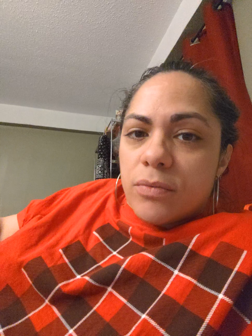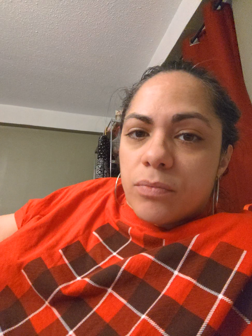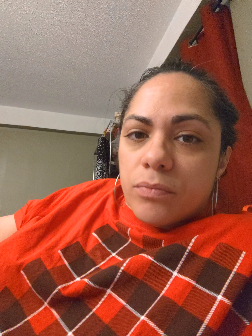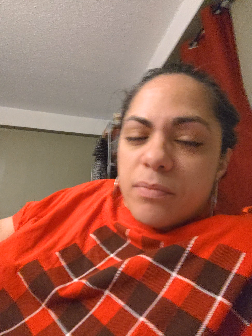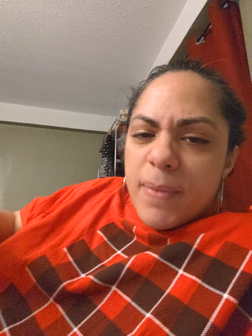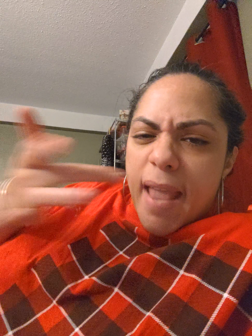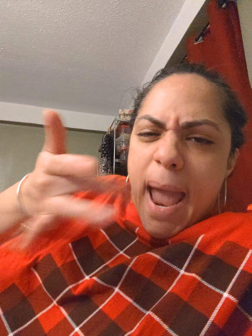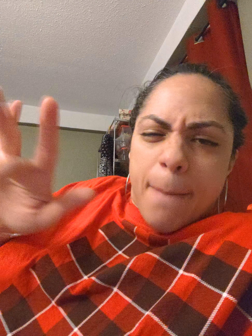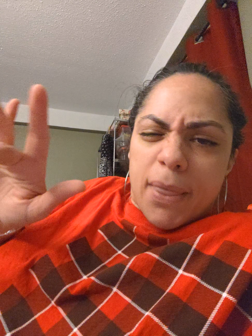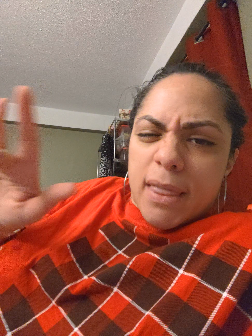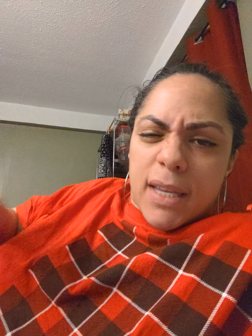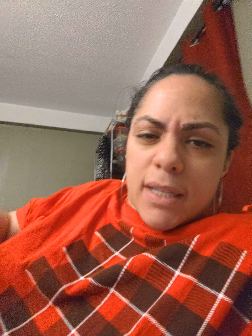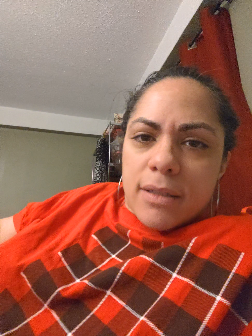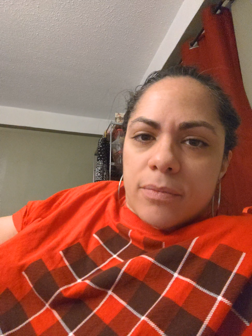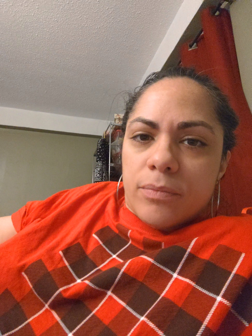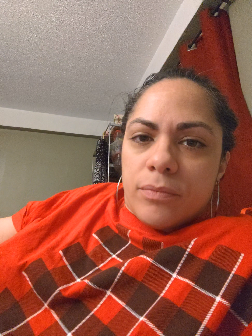empty